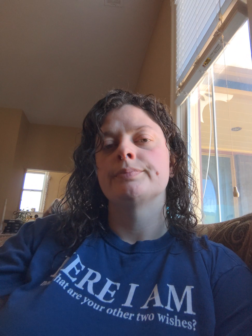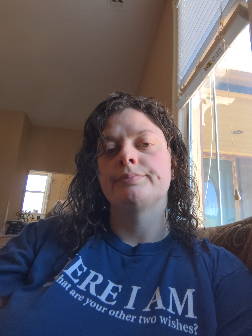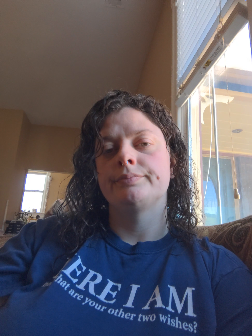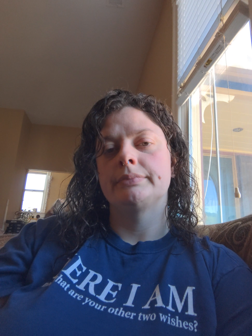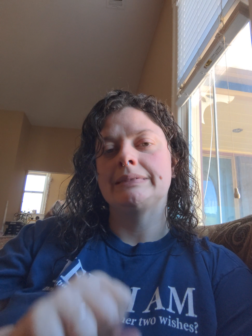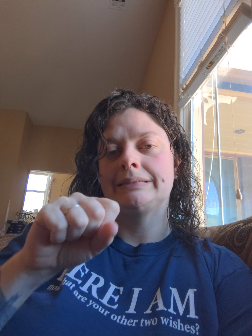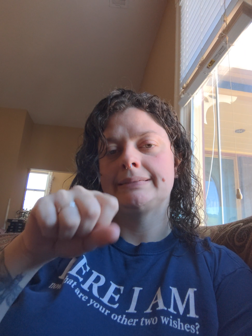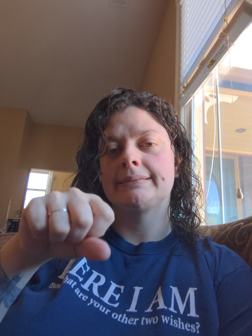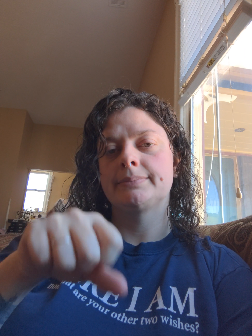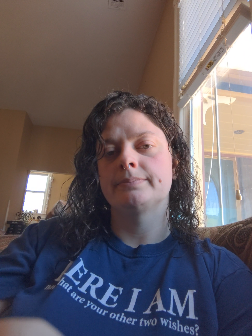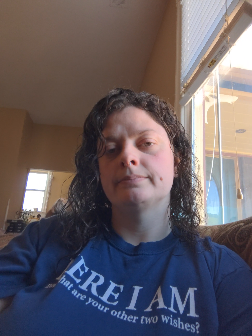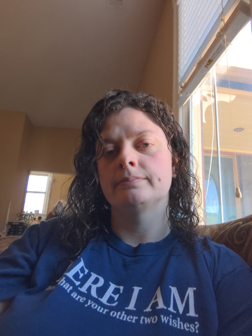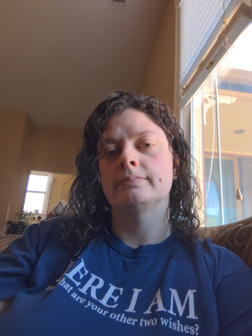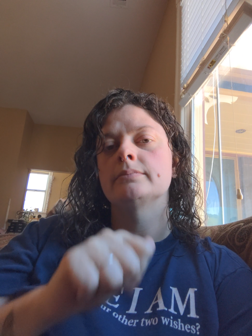yes